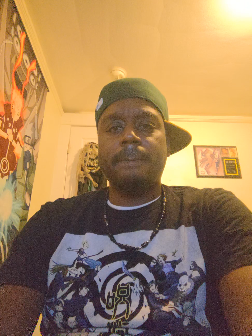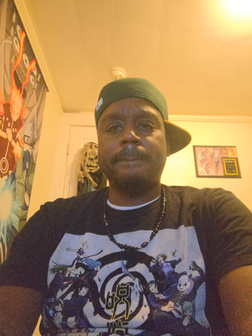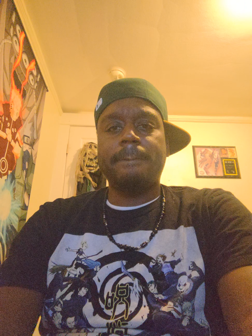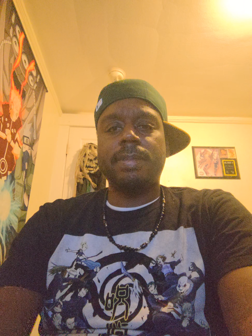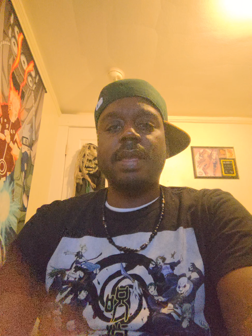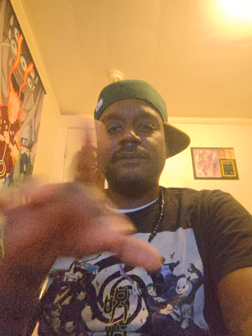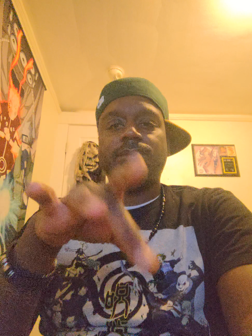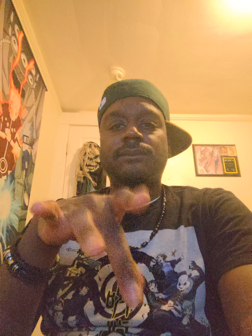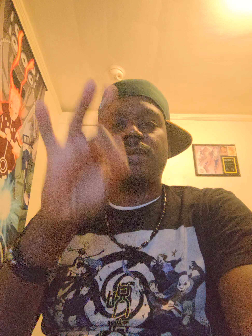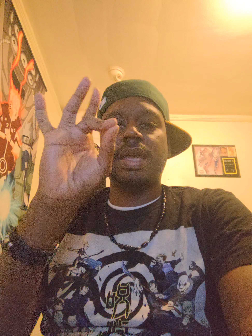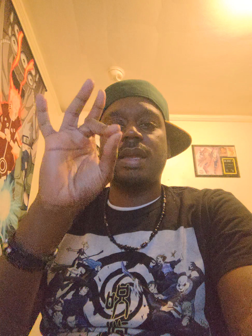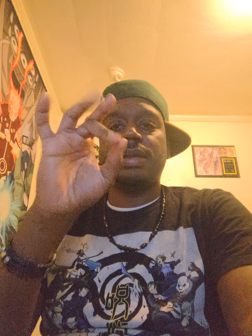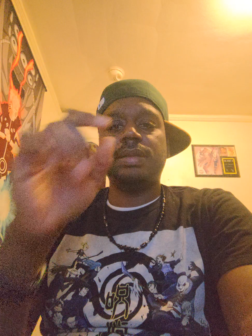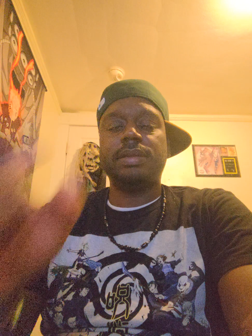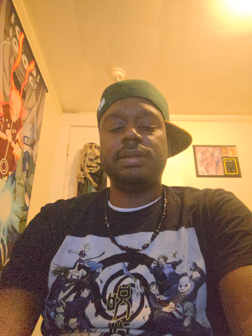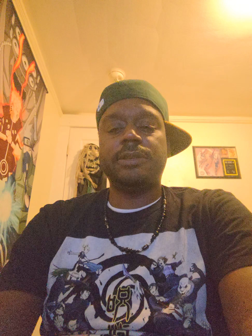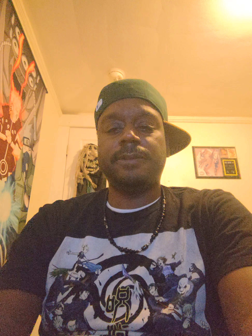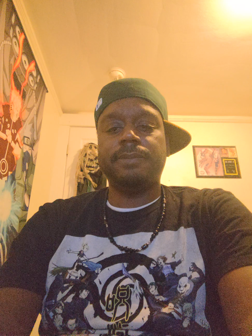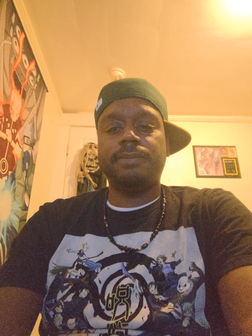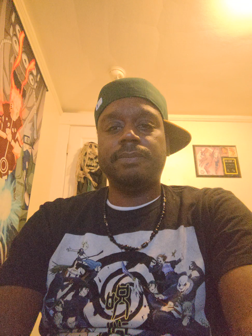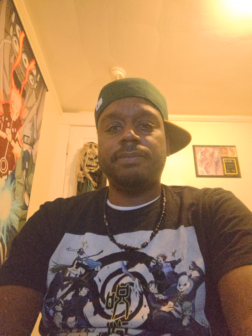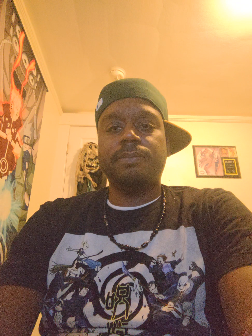find